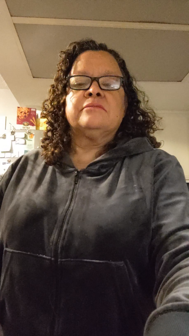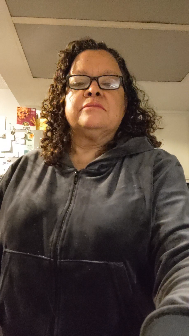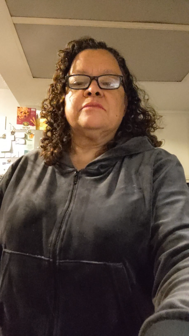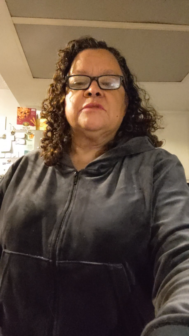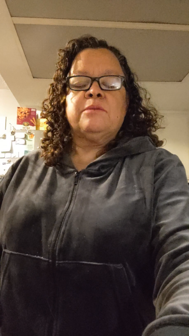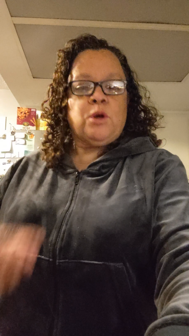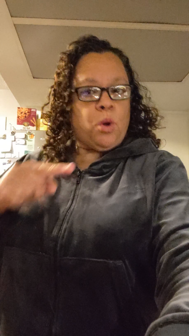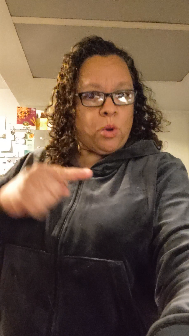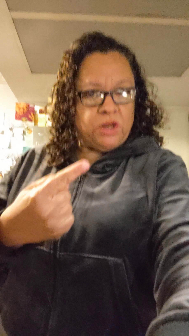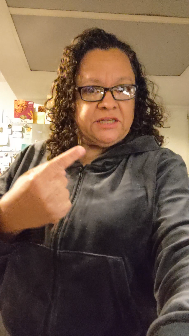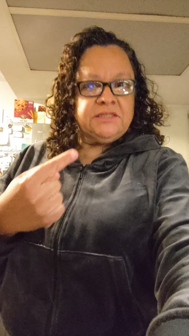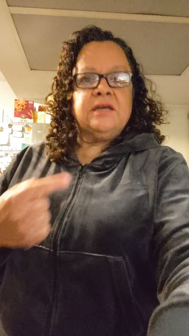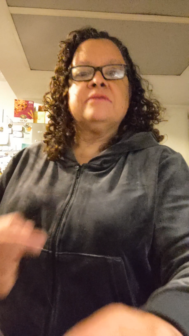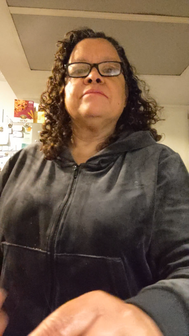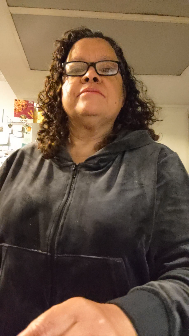hurt